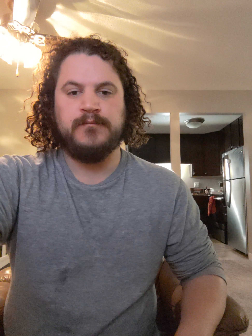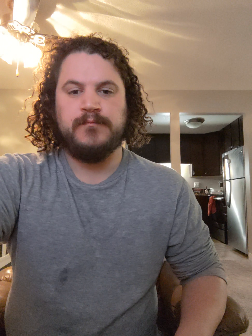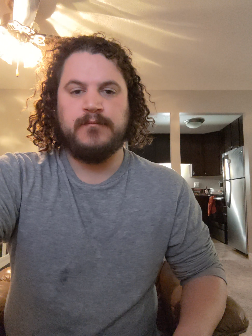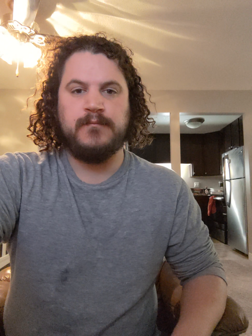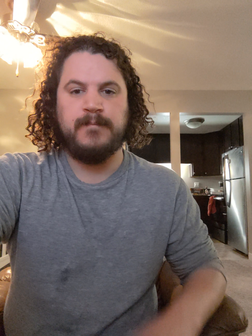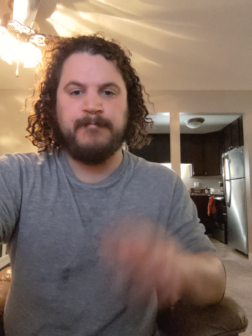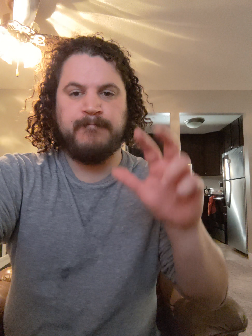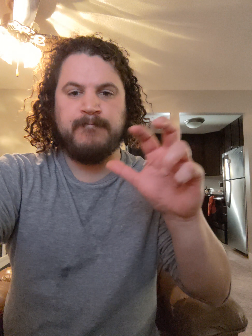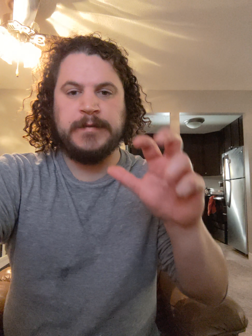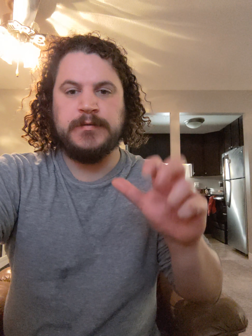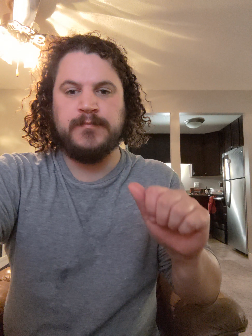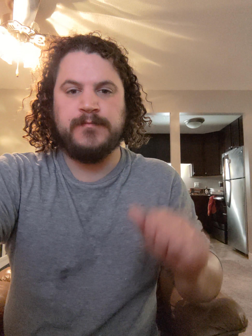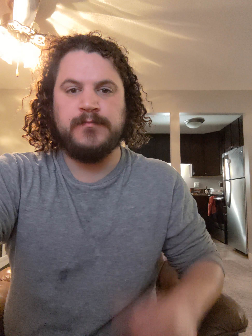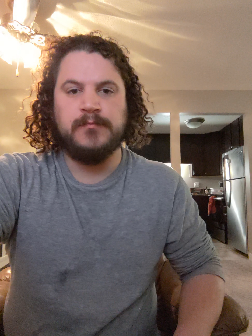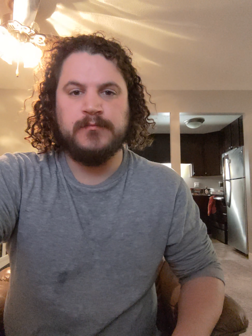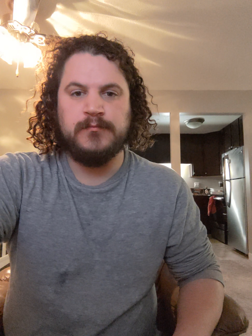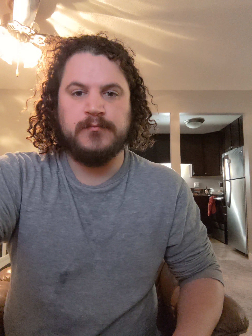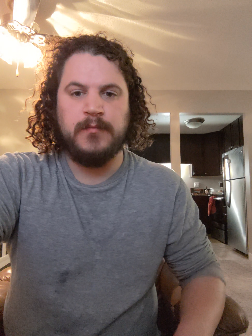pizza